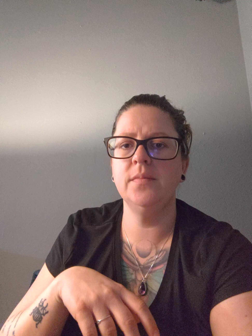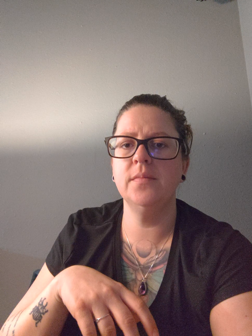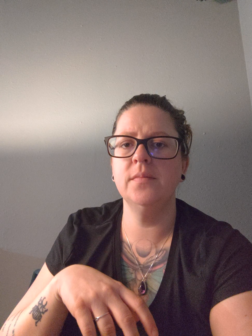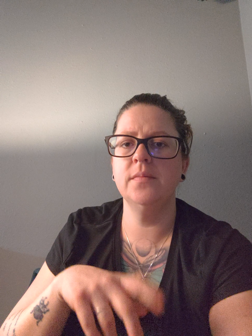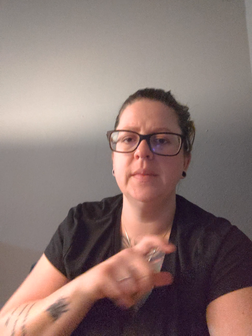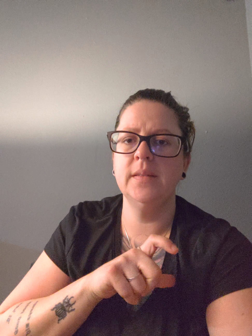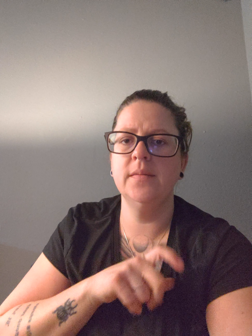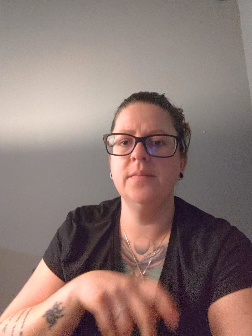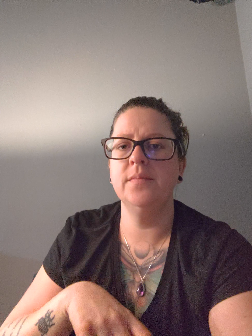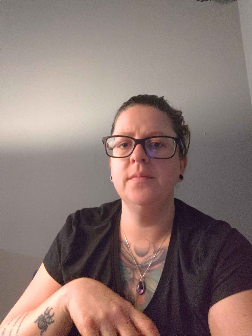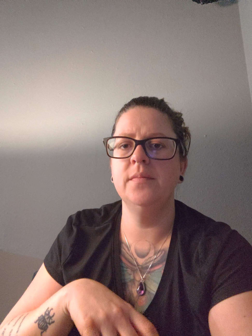police